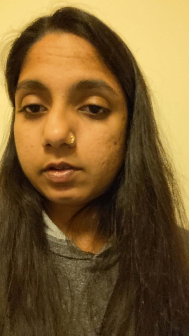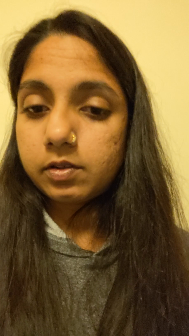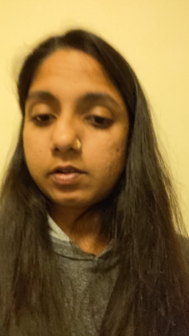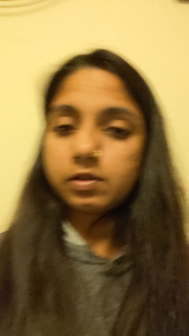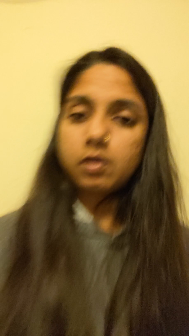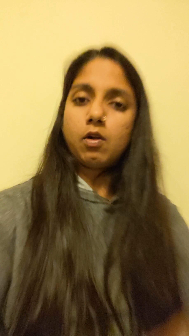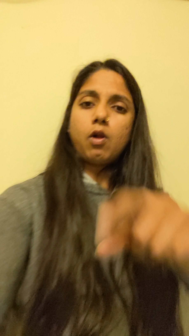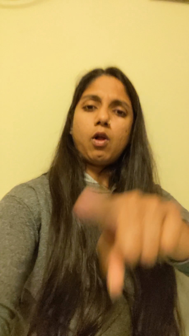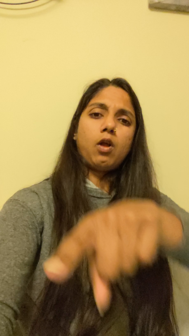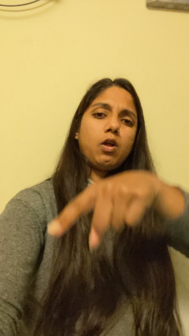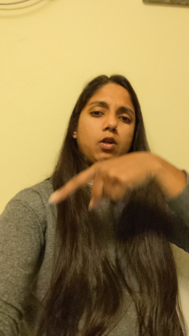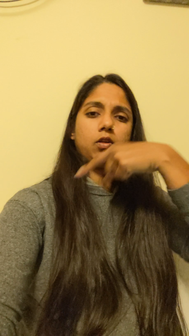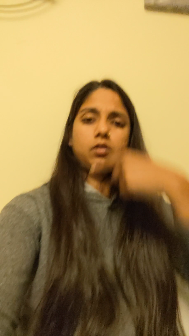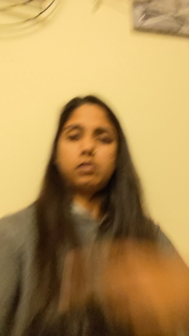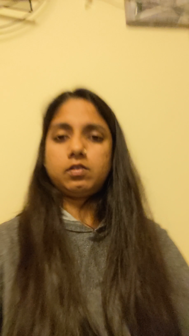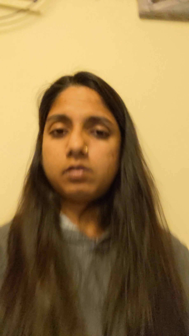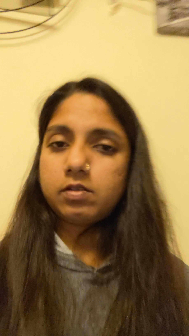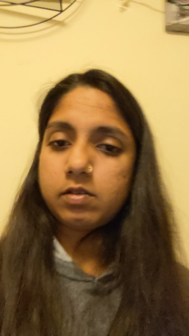long